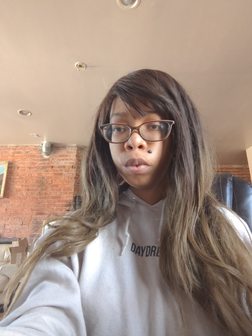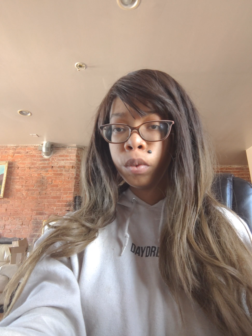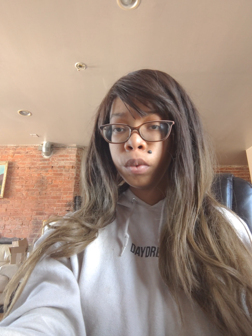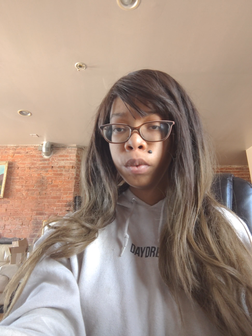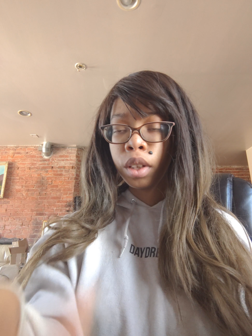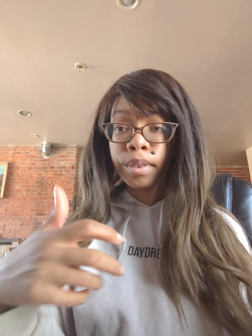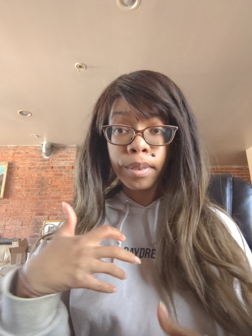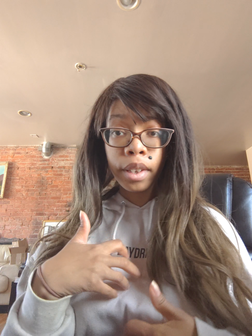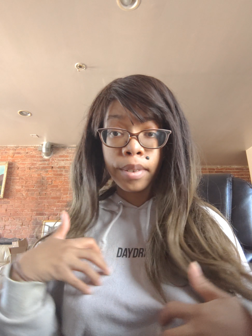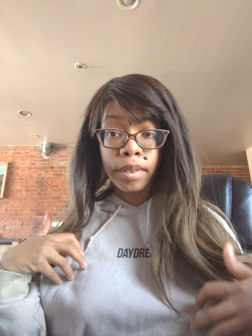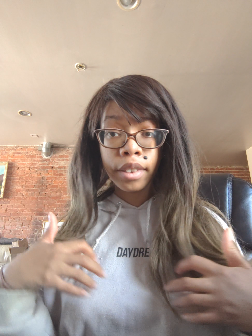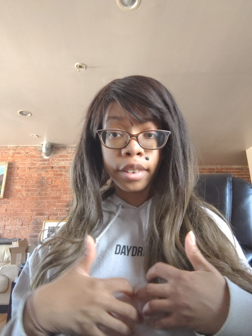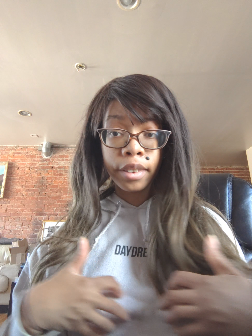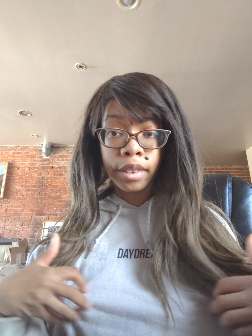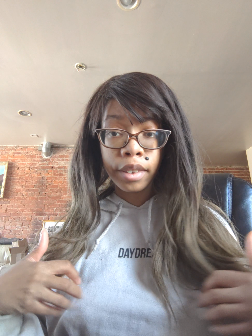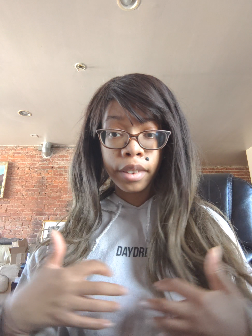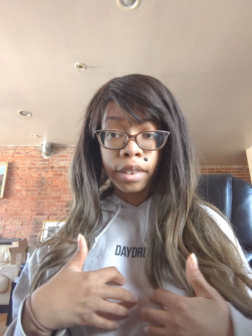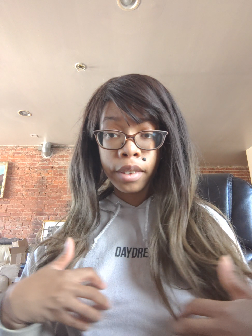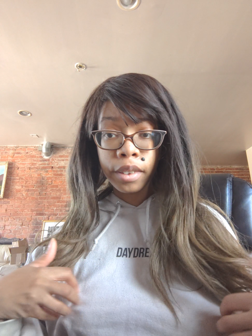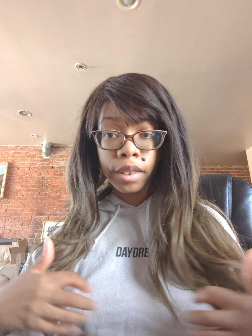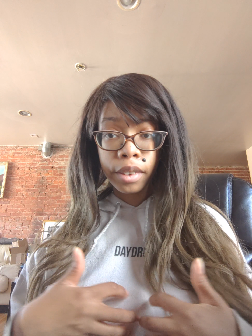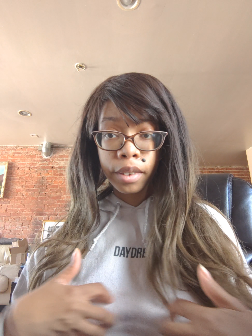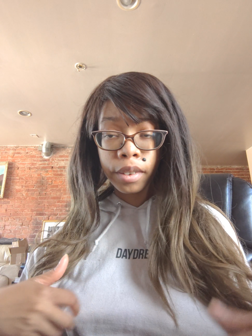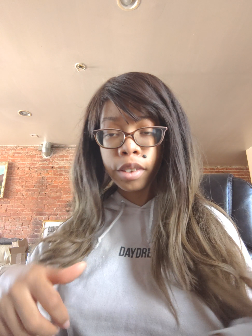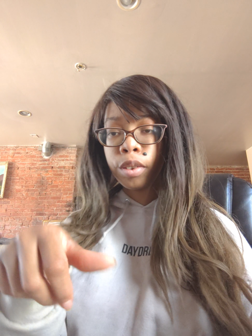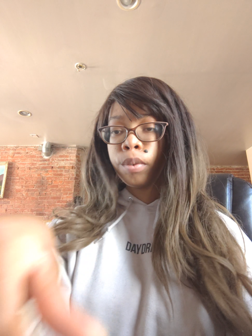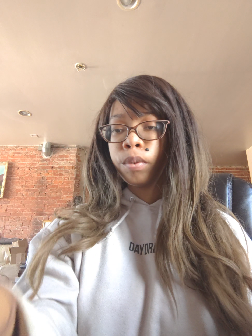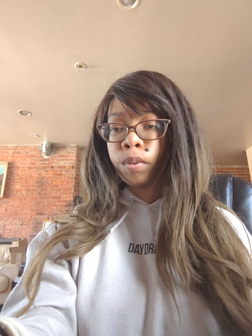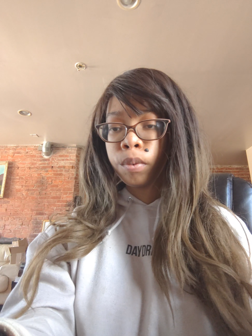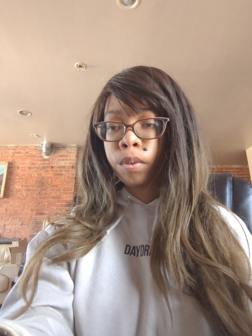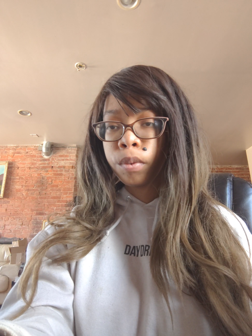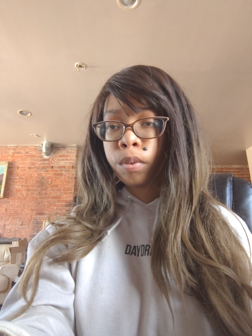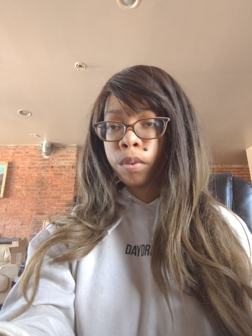zebra